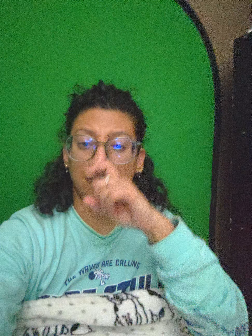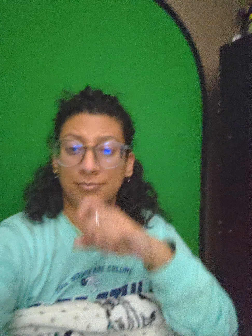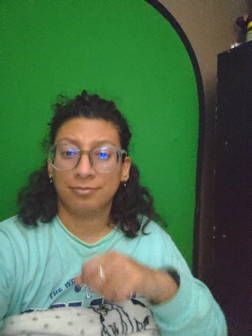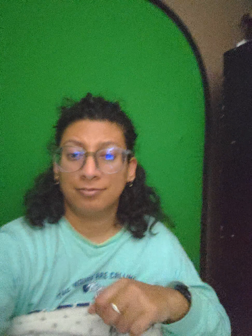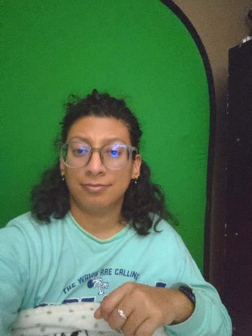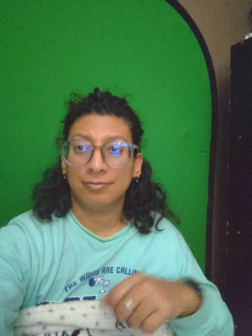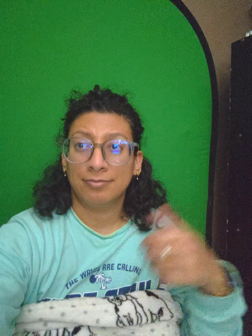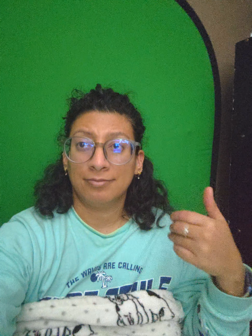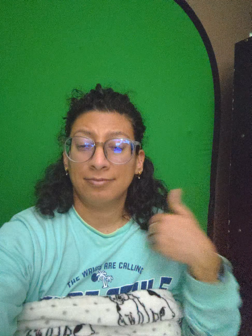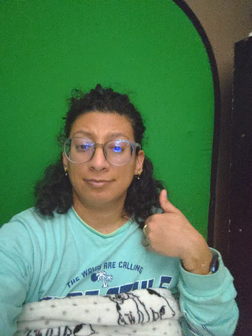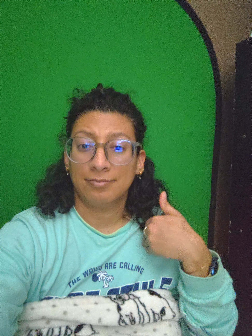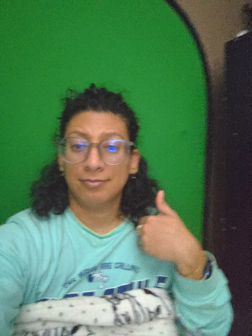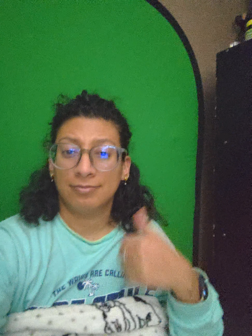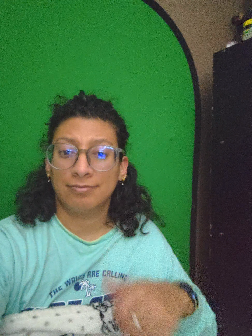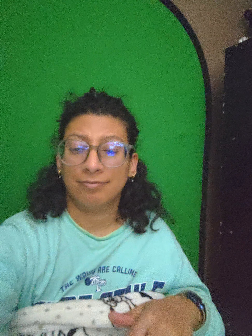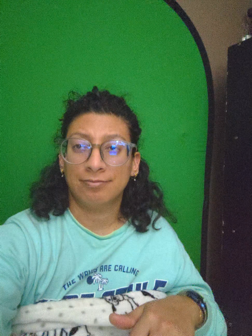have